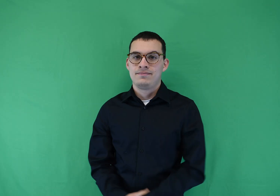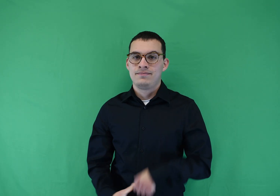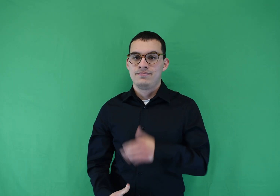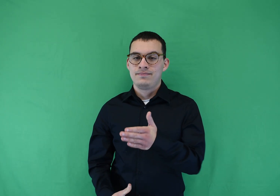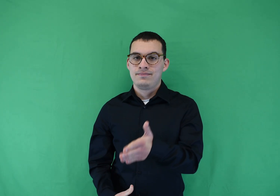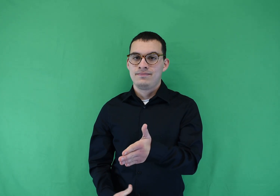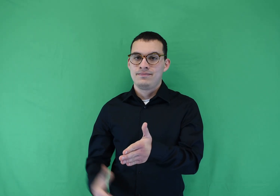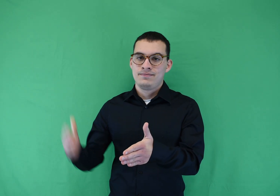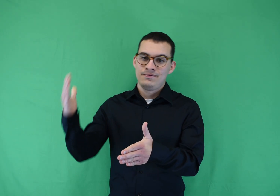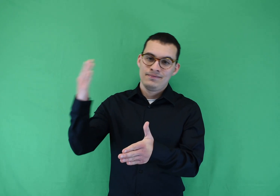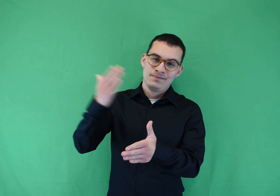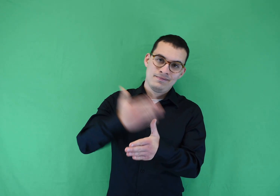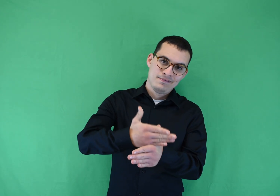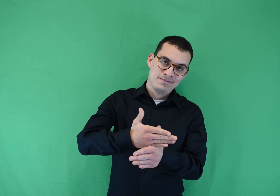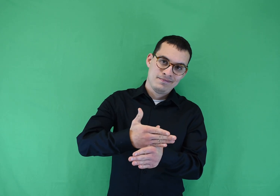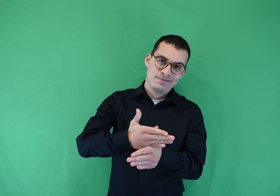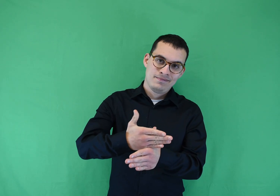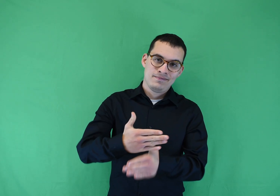ir